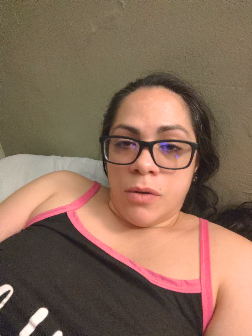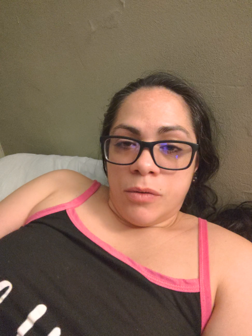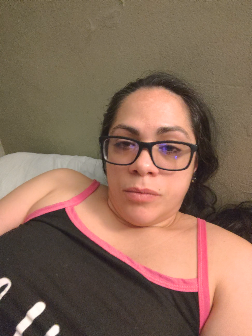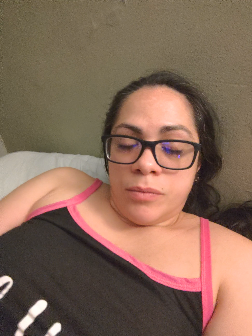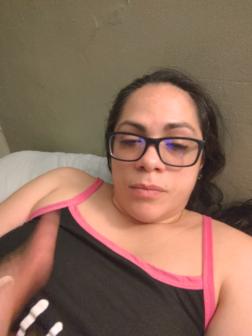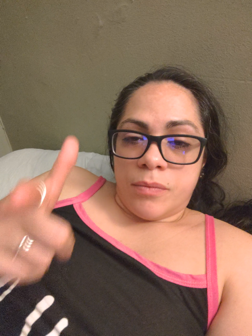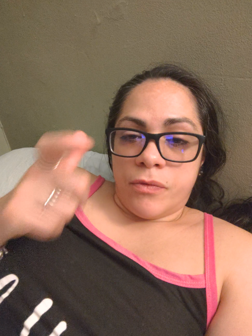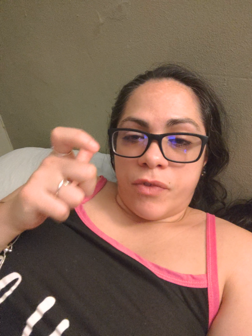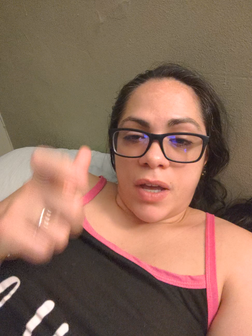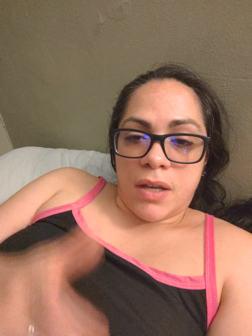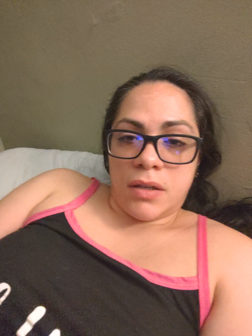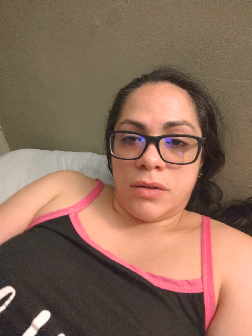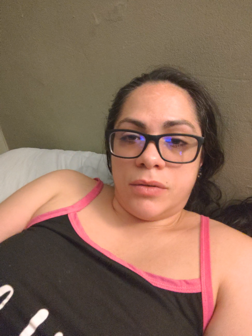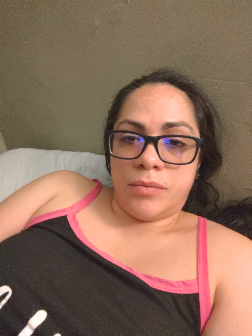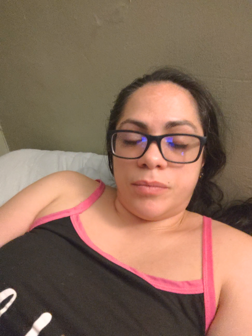fast